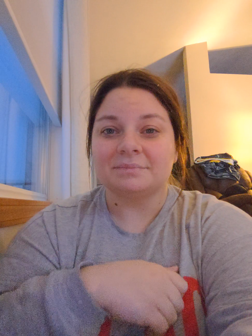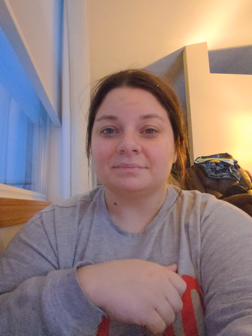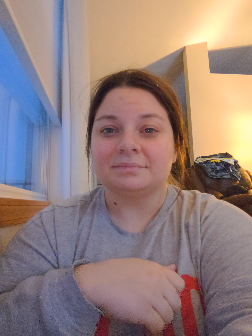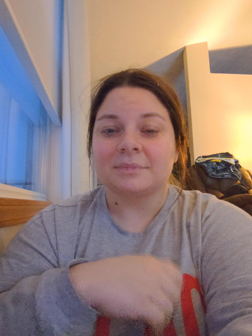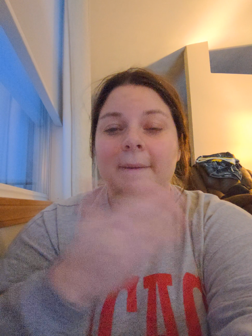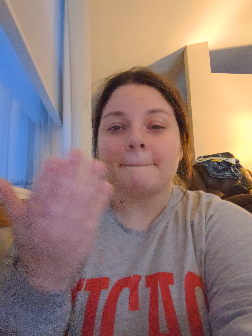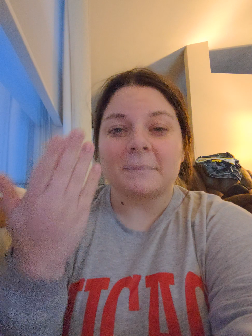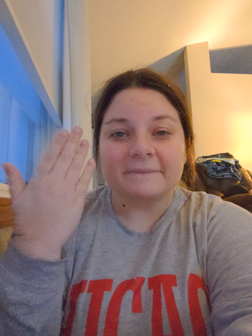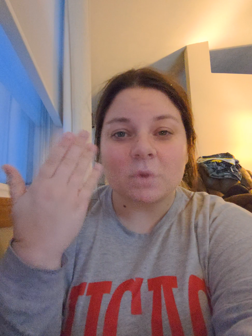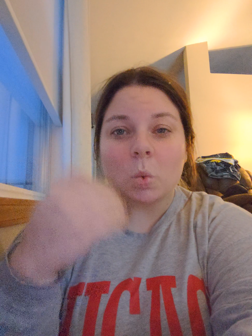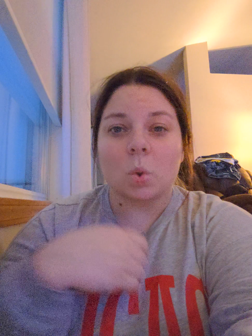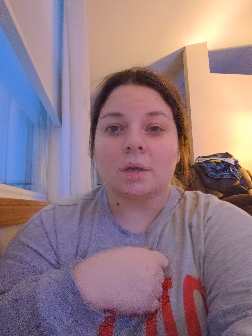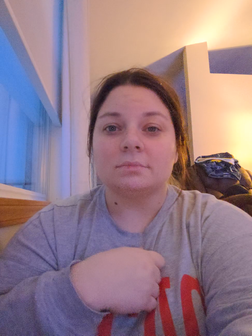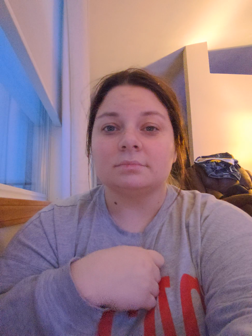before